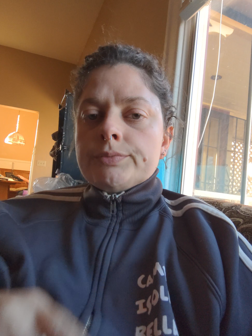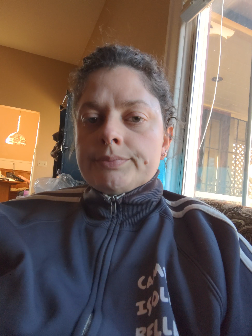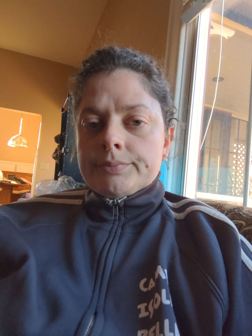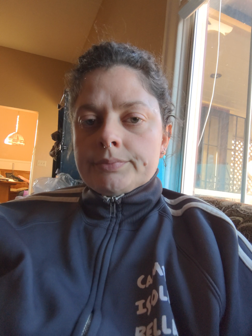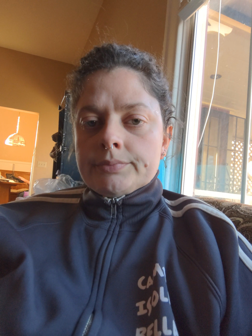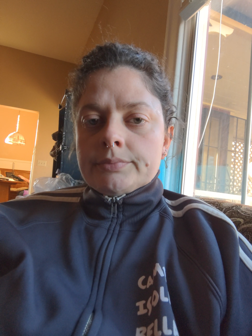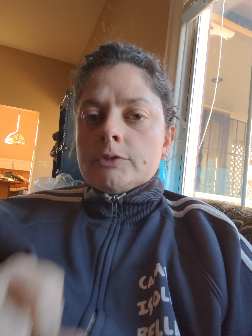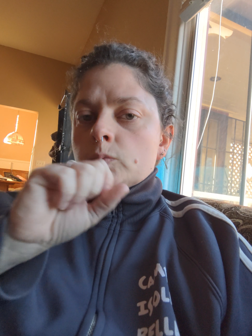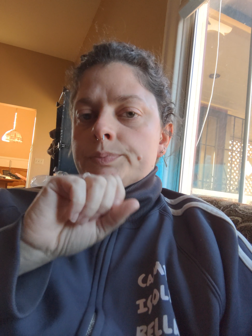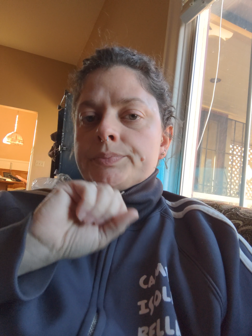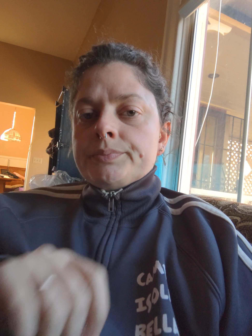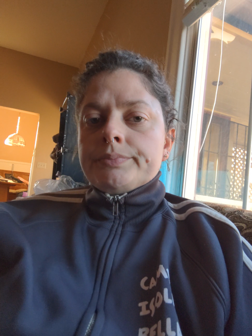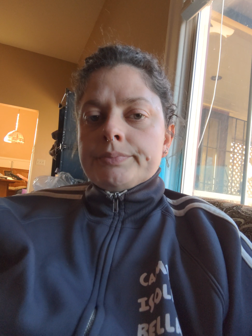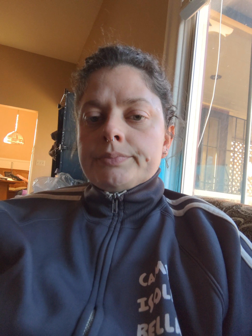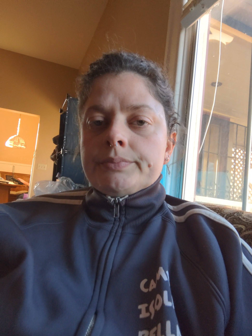ice cream